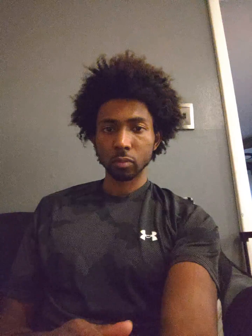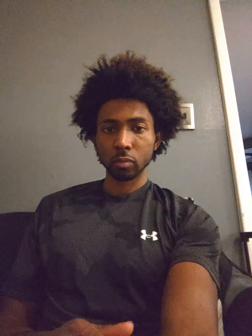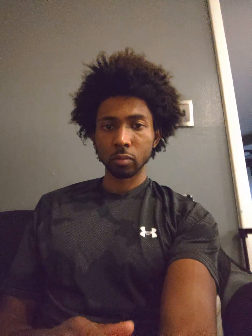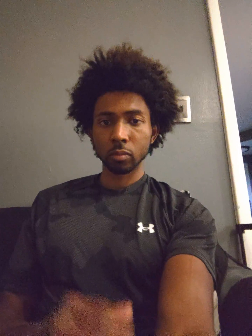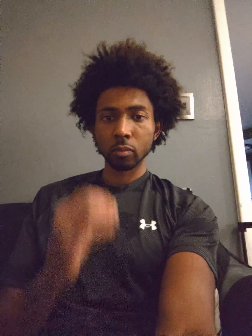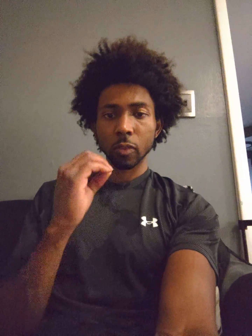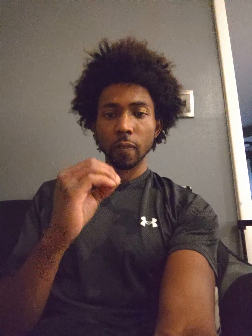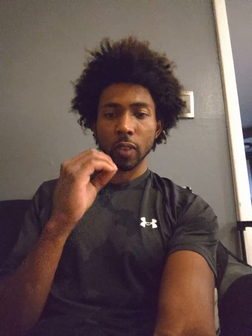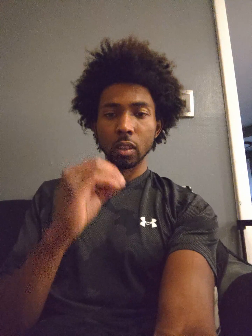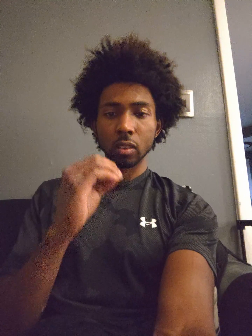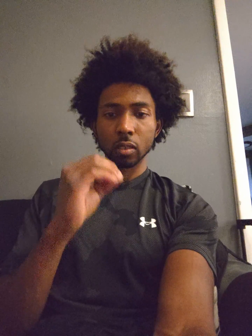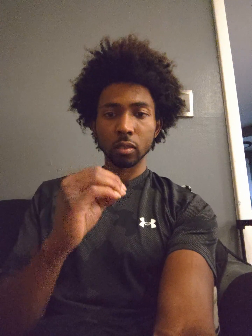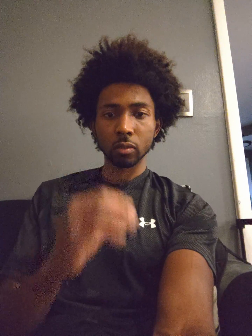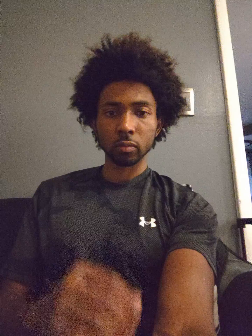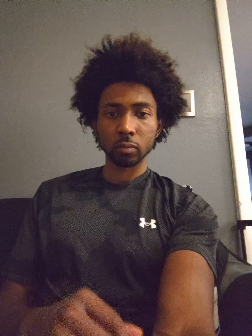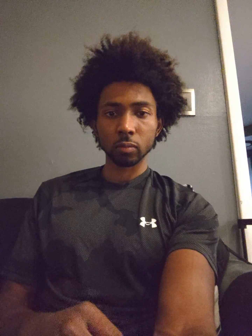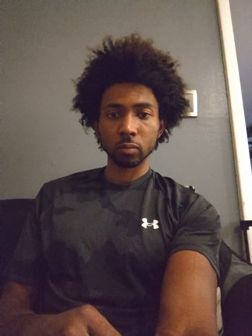fix